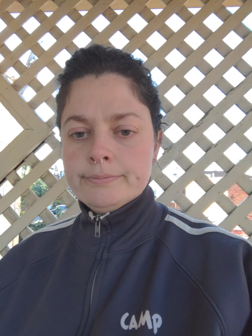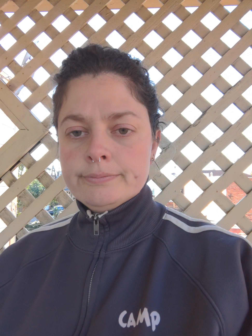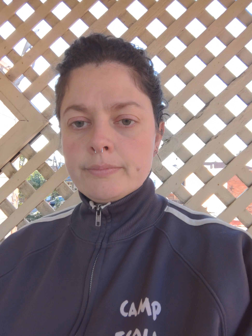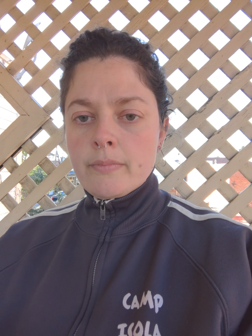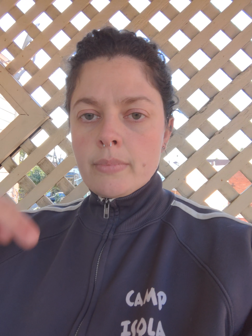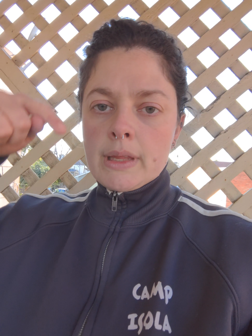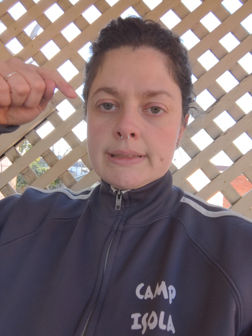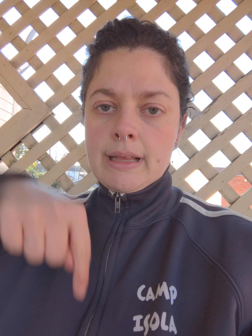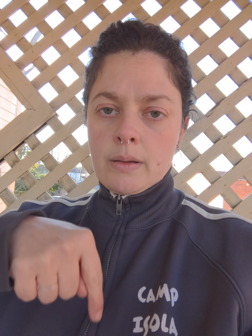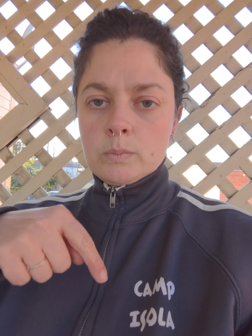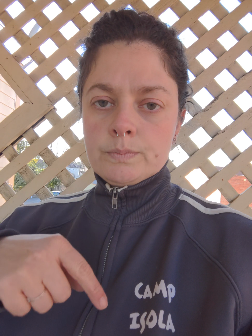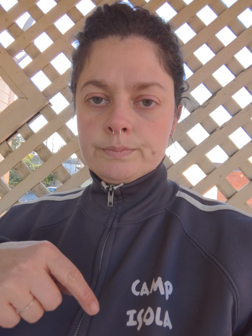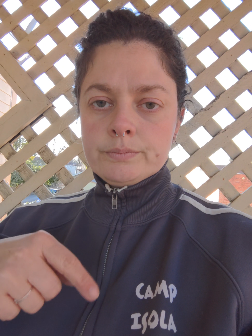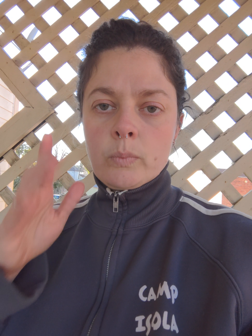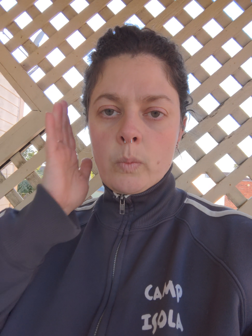down